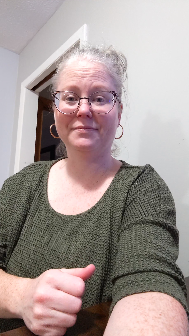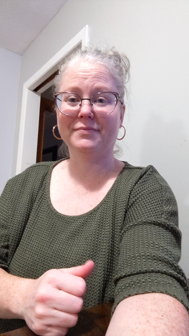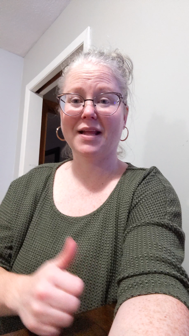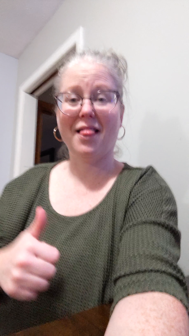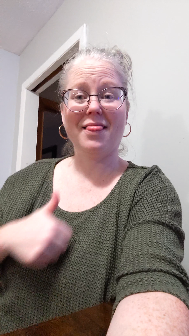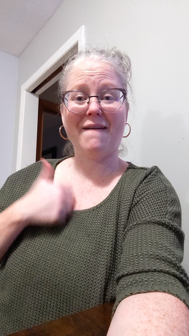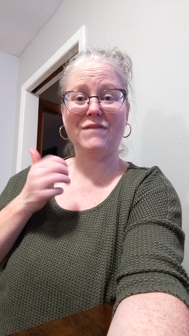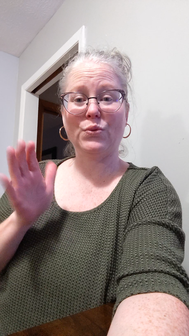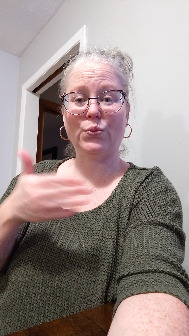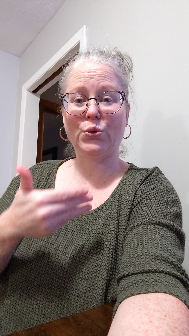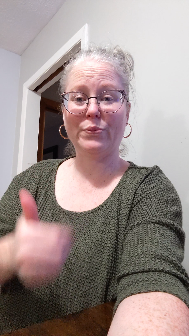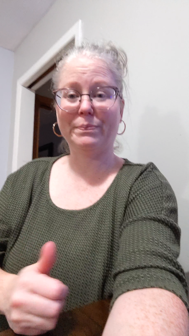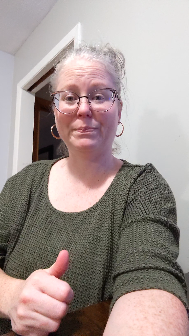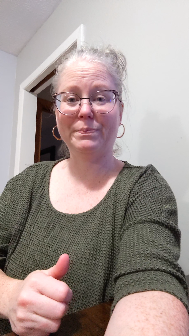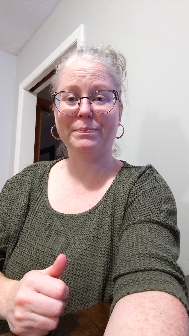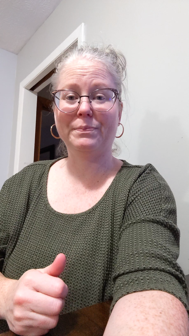living room